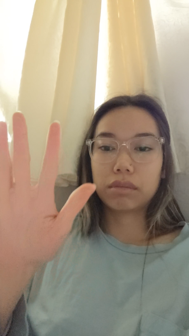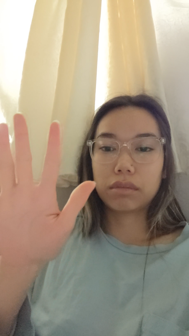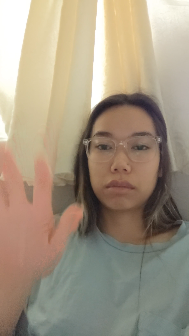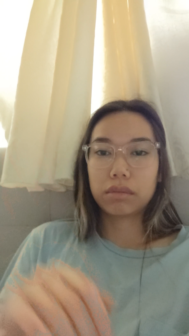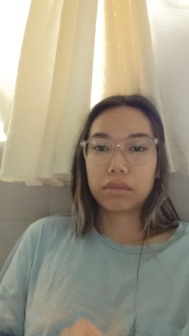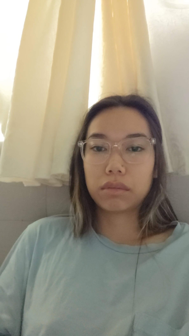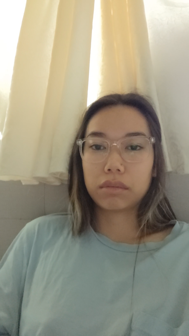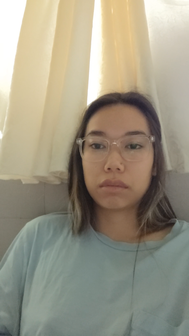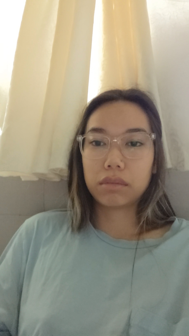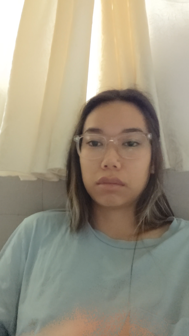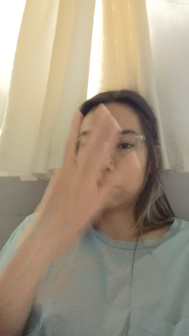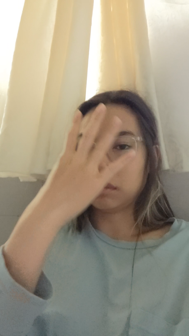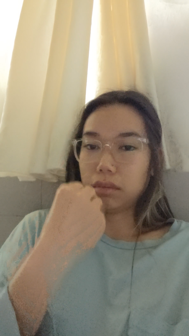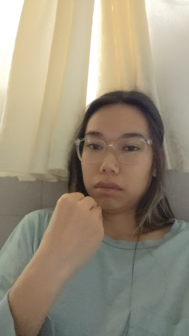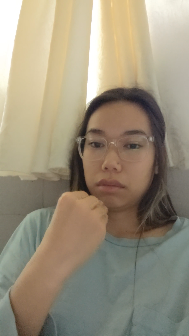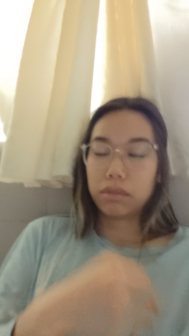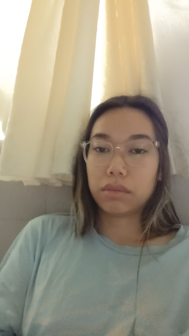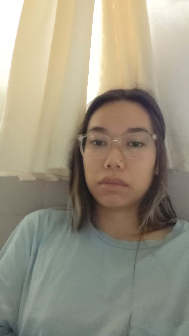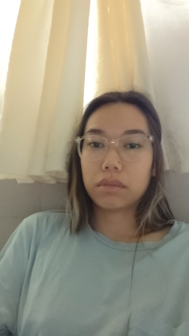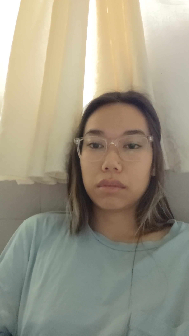asleep